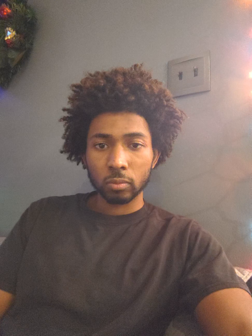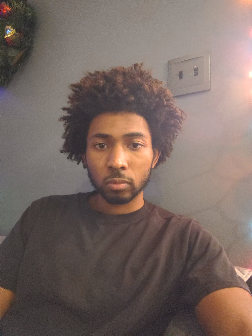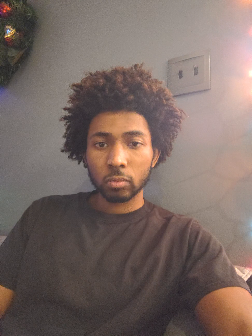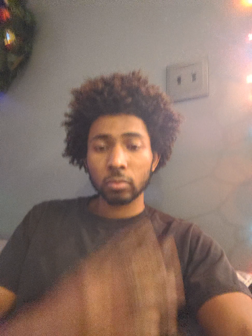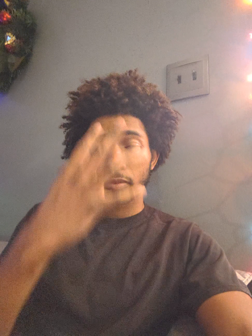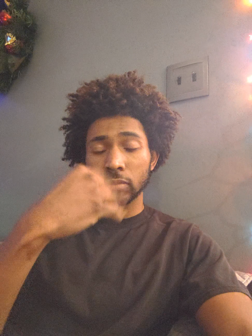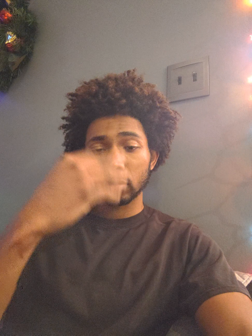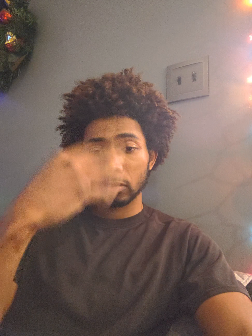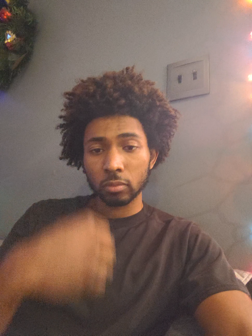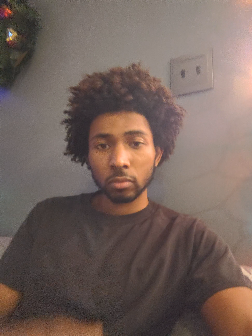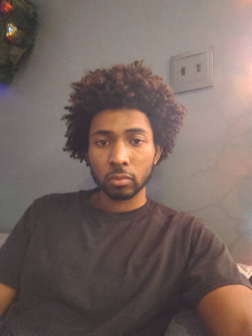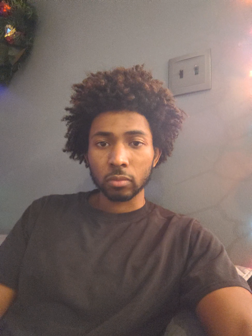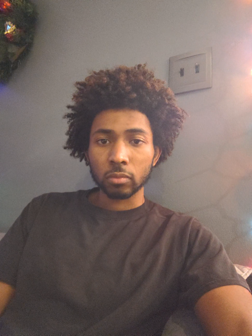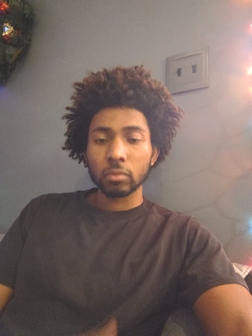sleepy